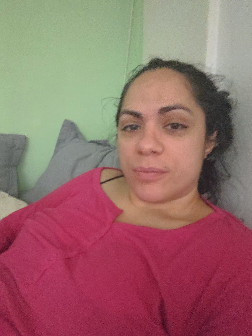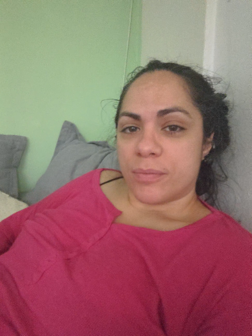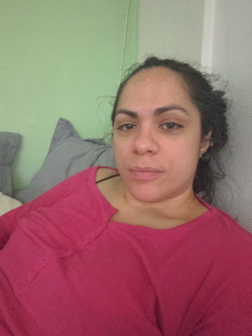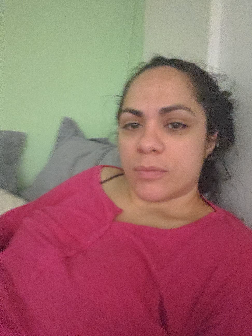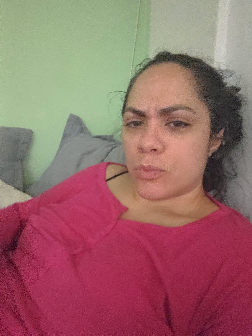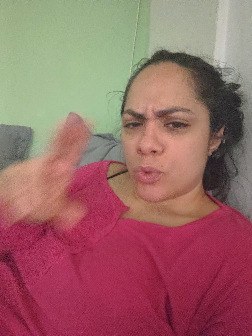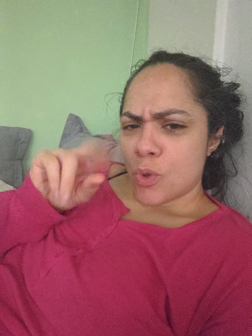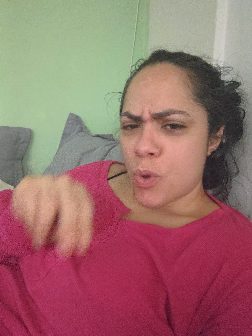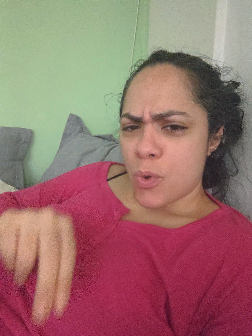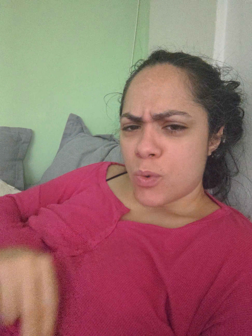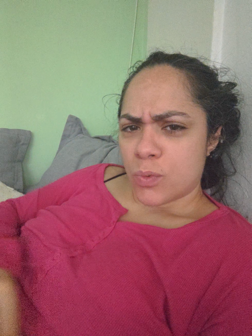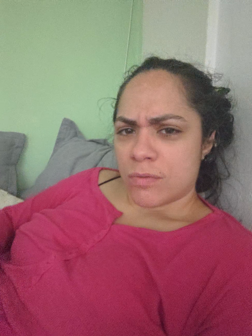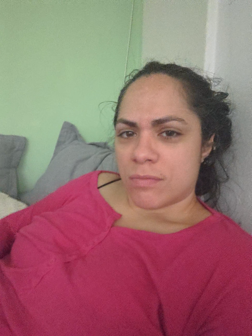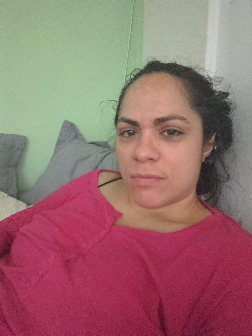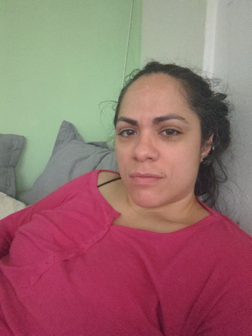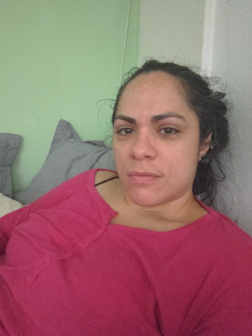no